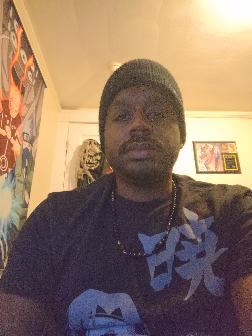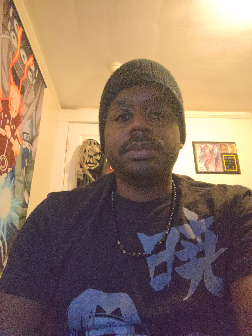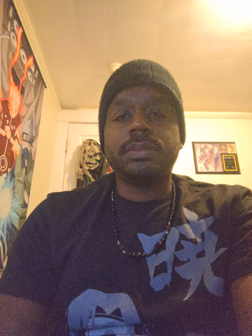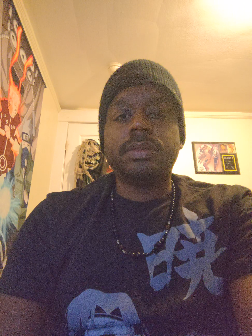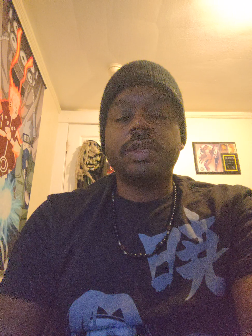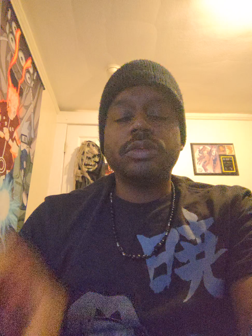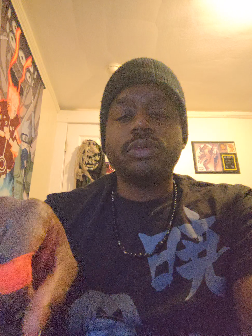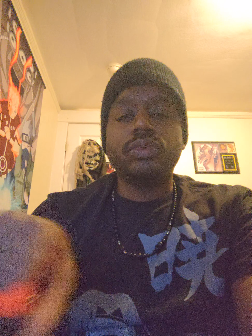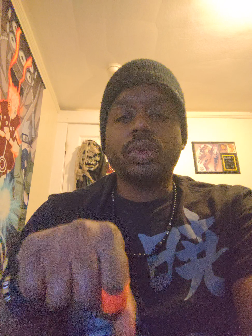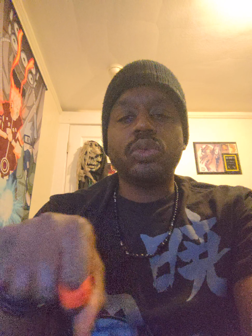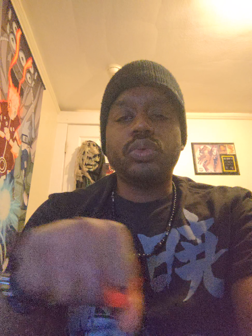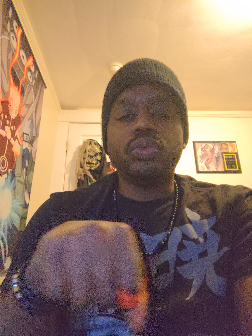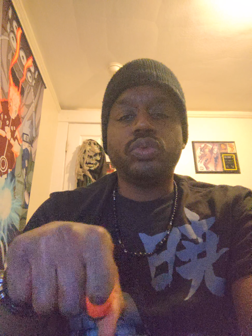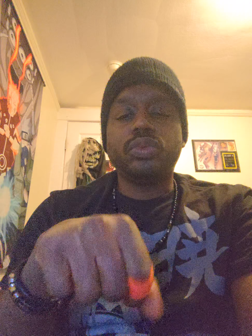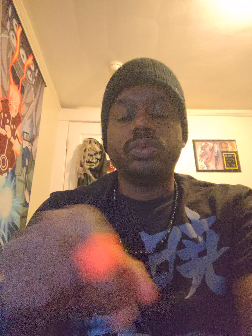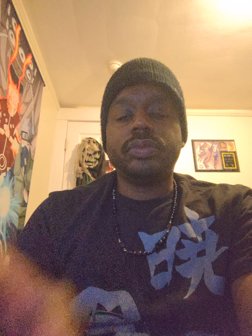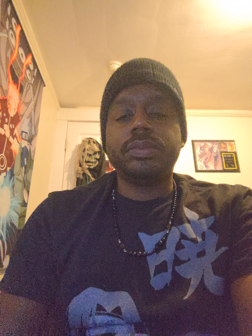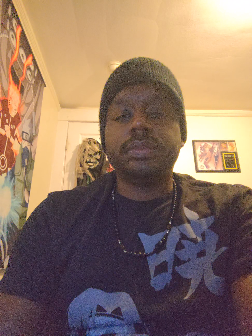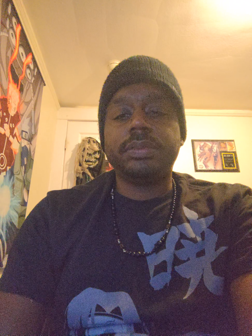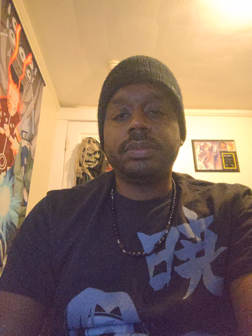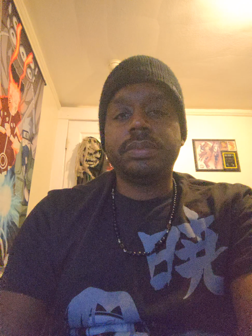shoe